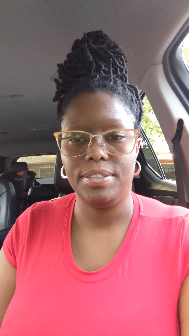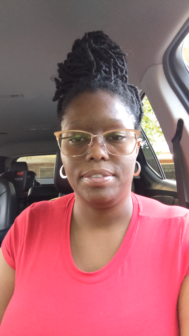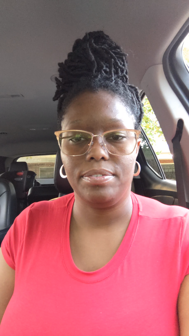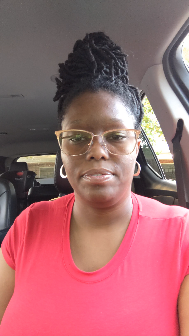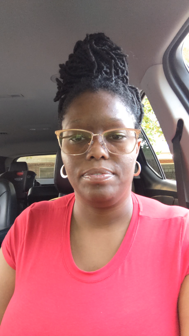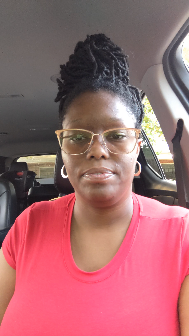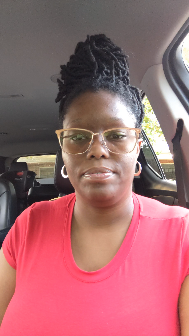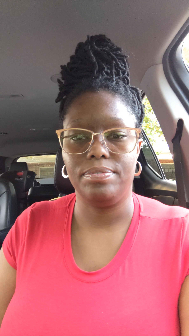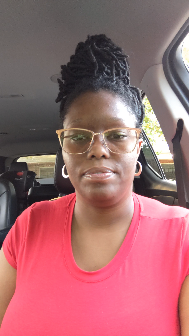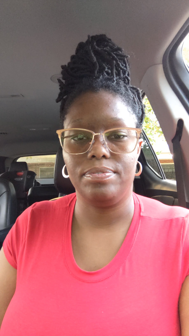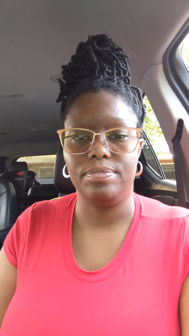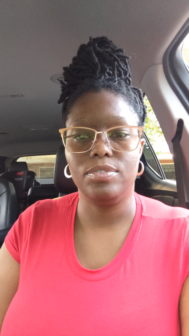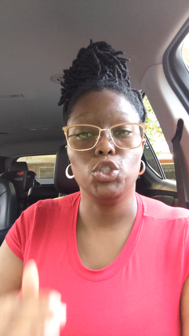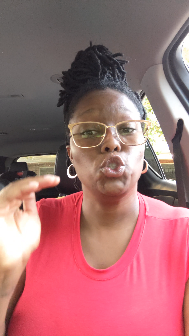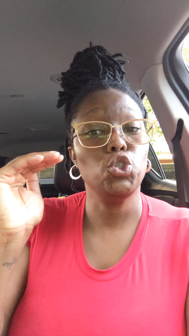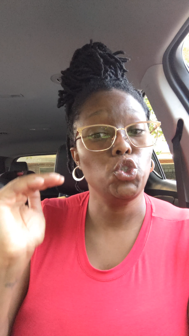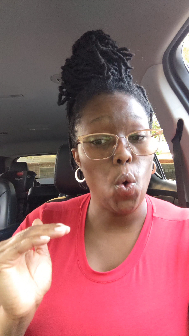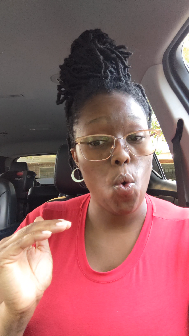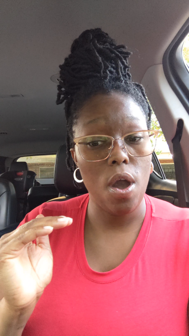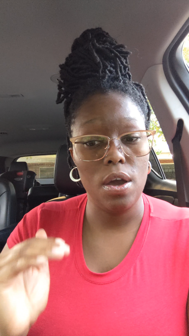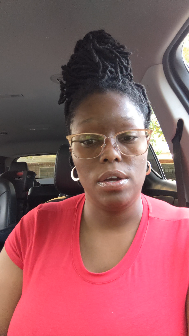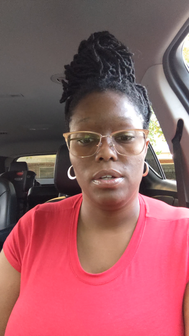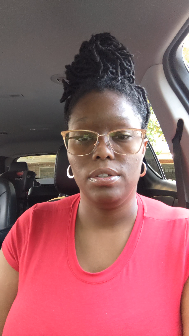short